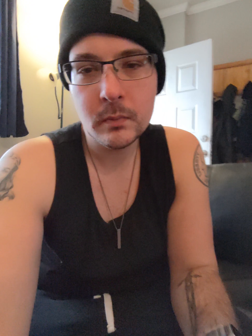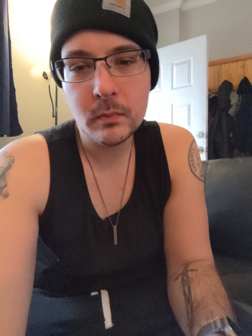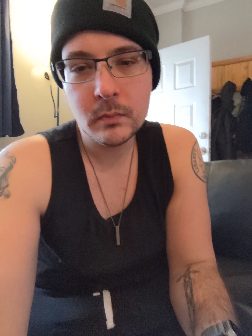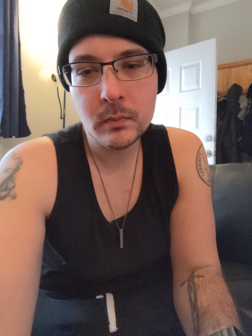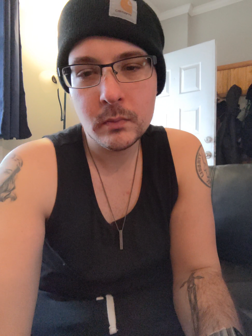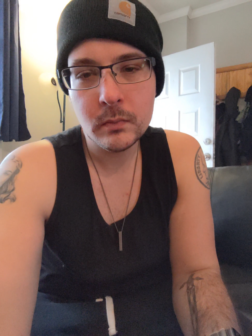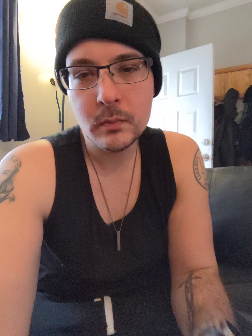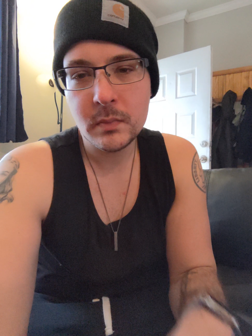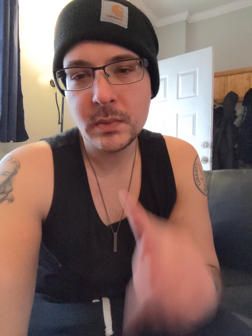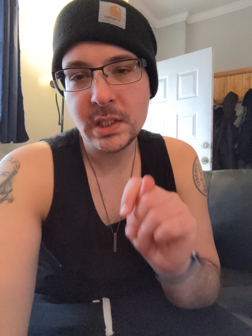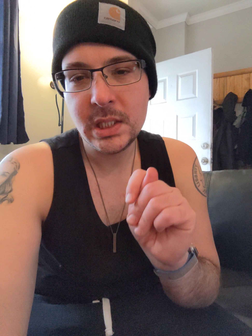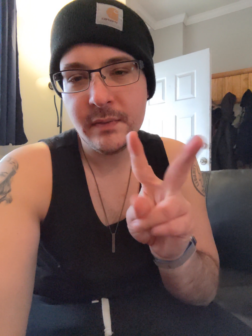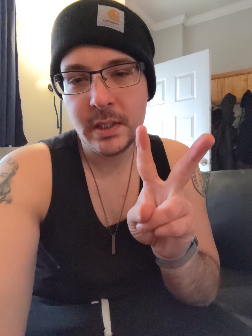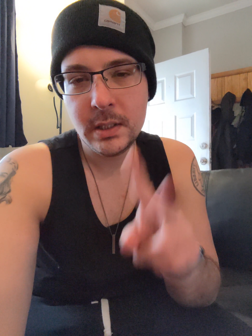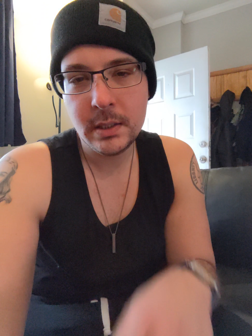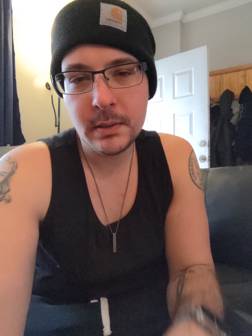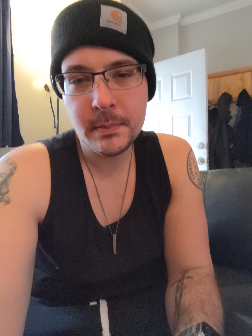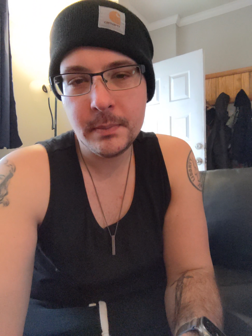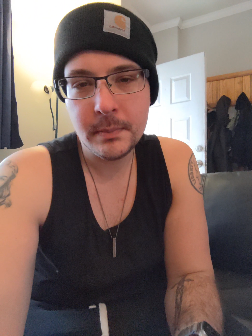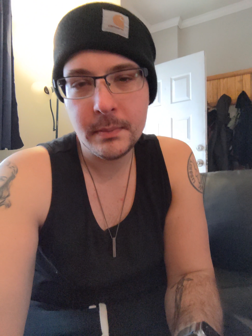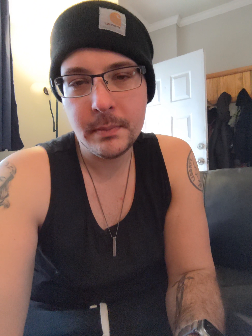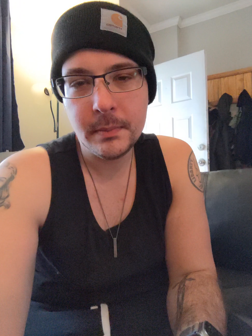TV